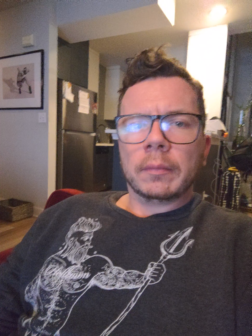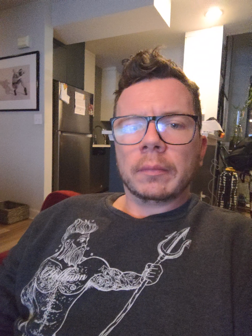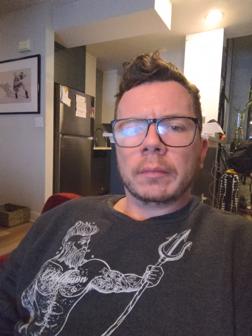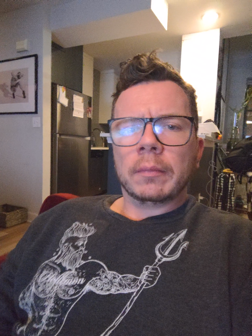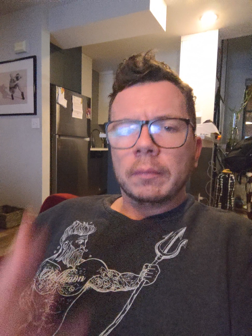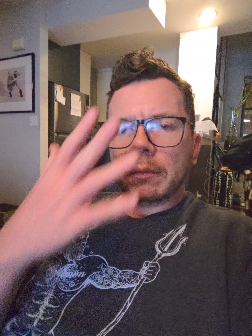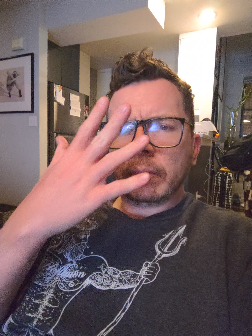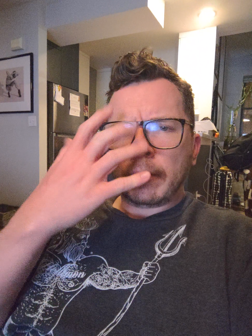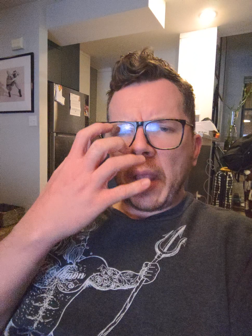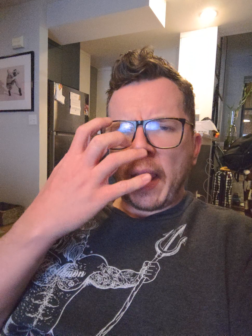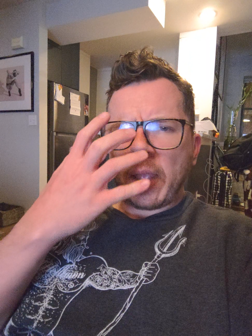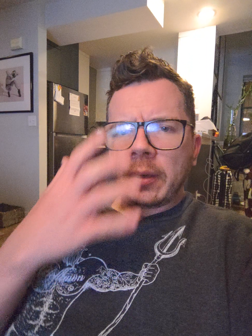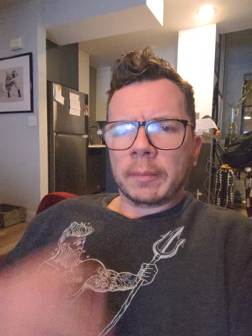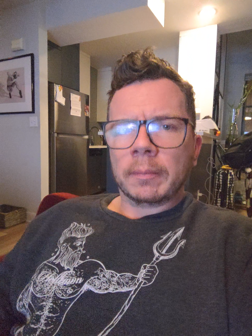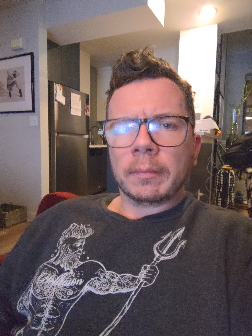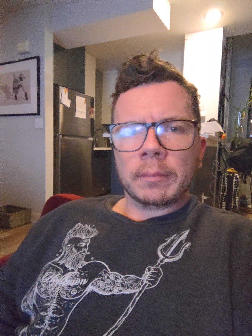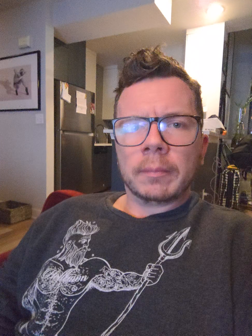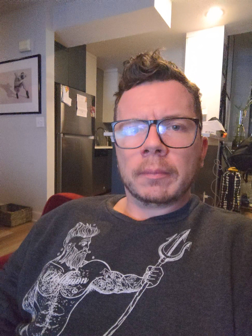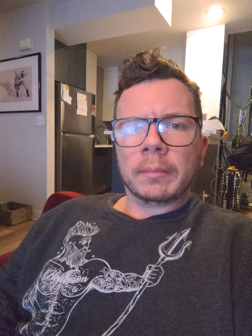mad